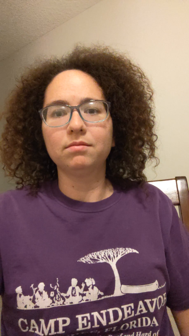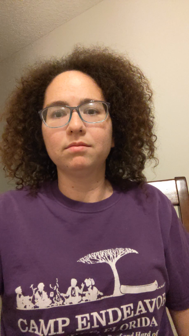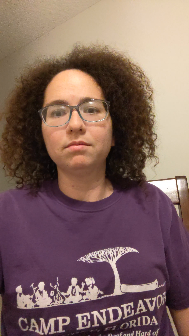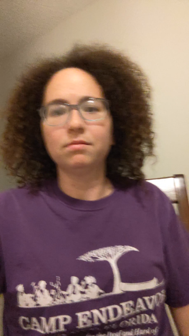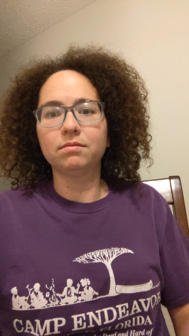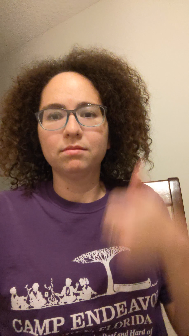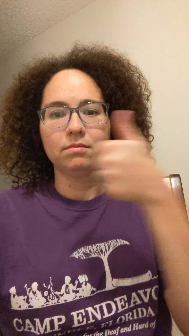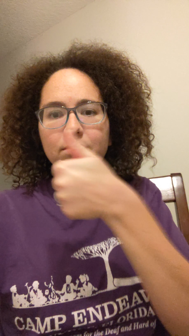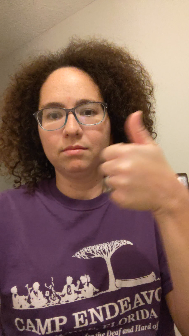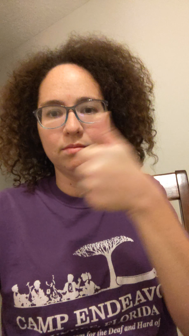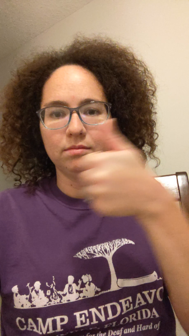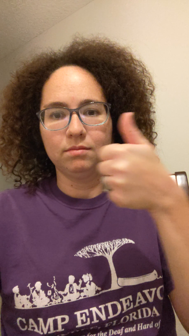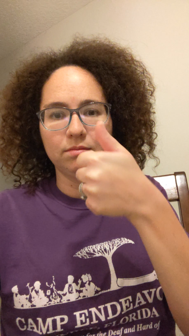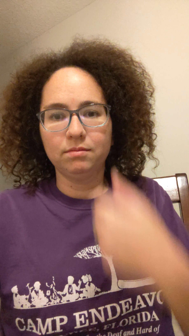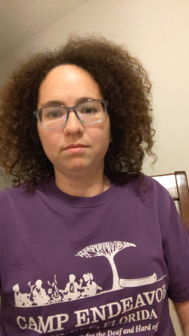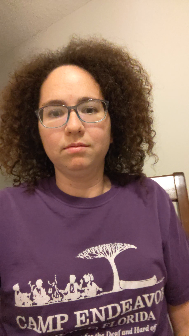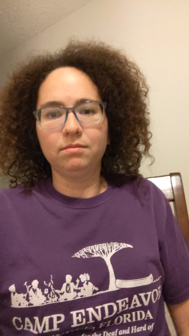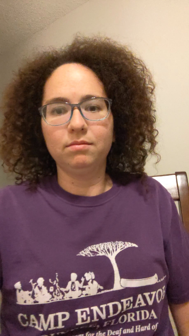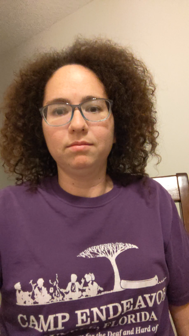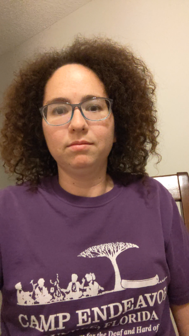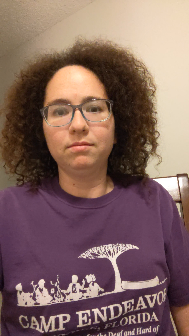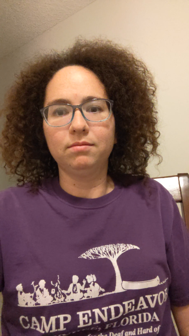game